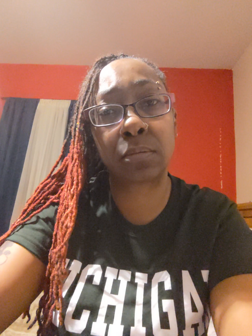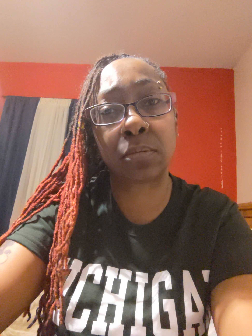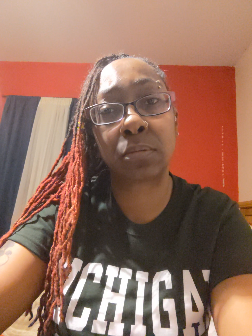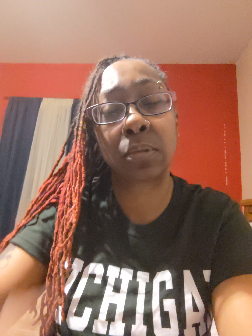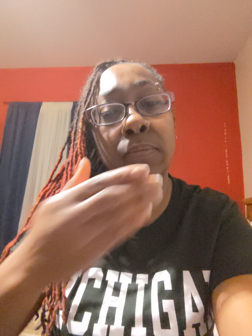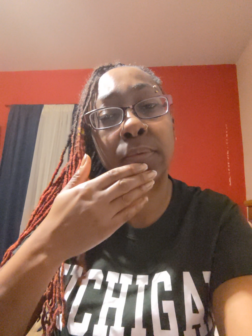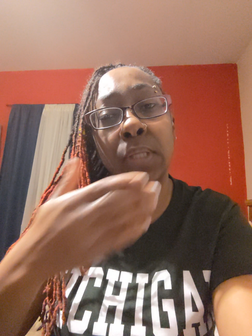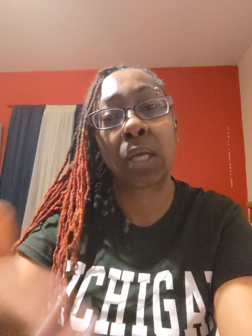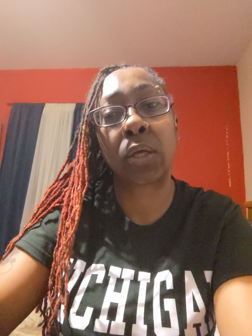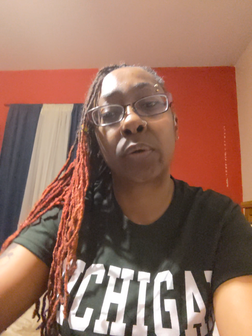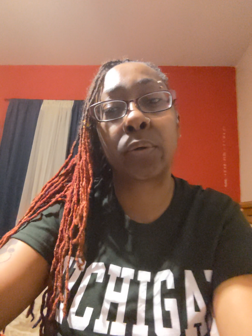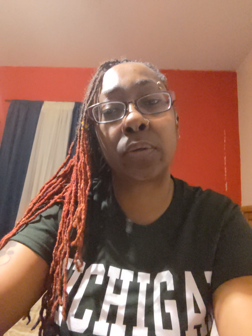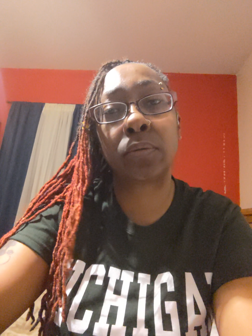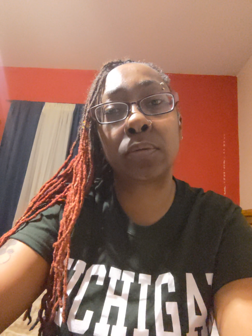thank you